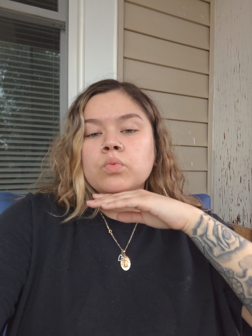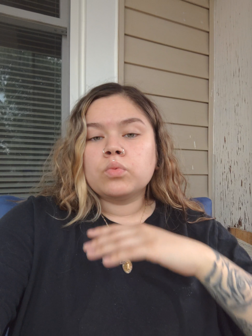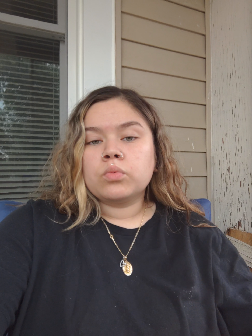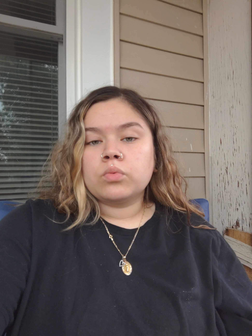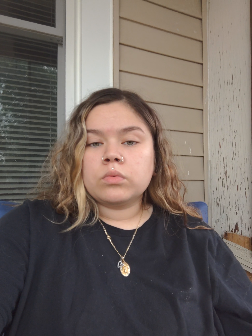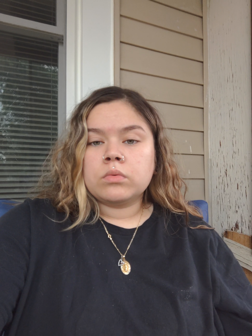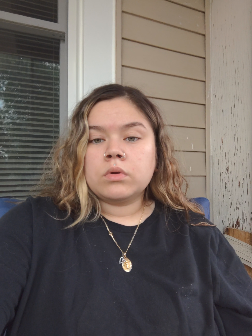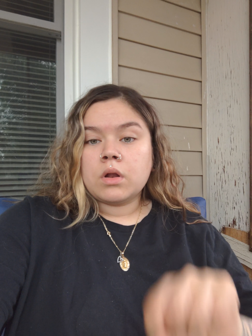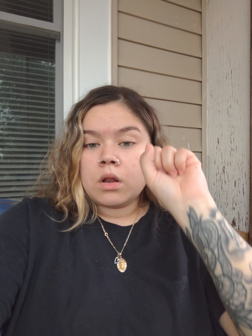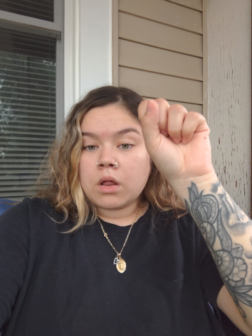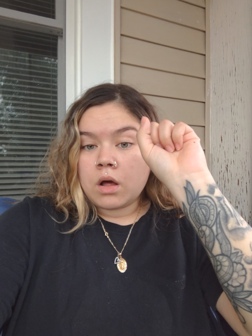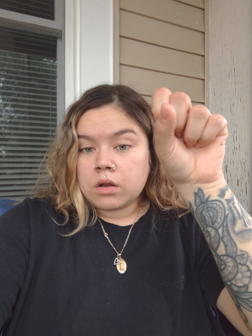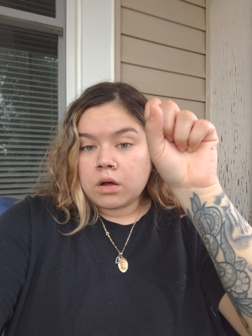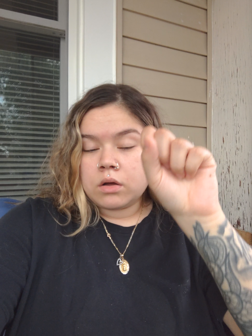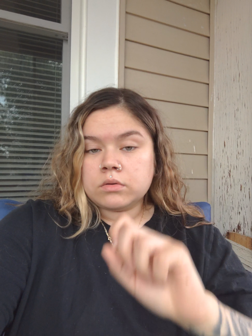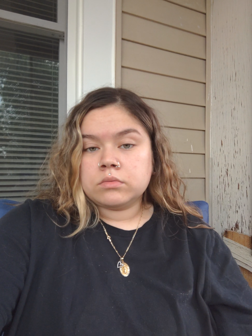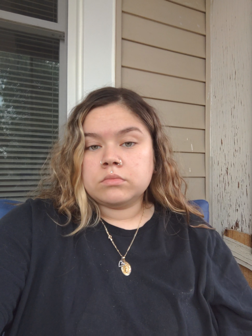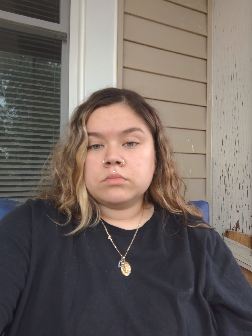knock